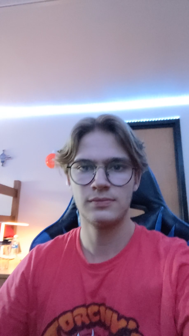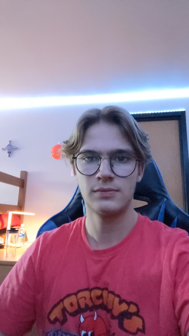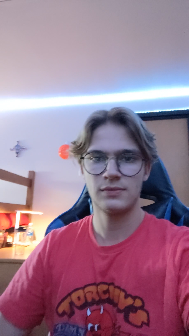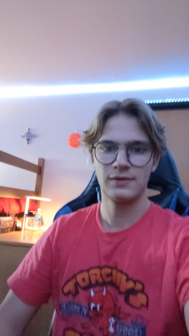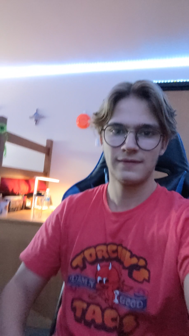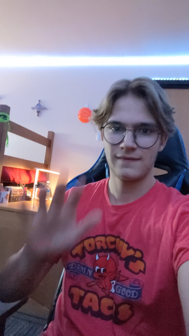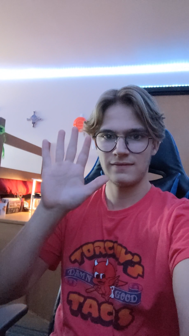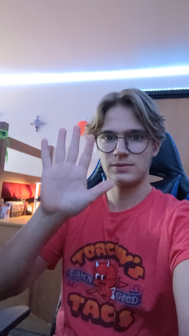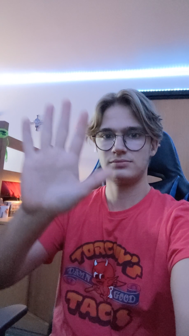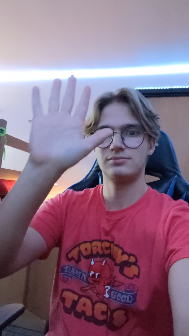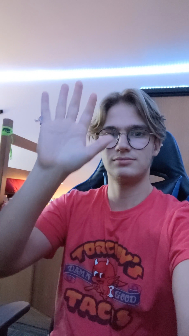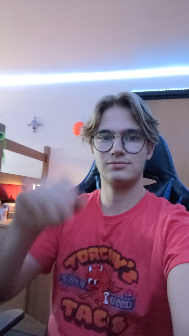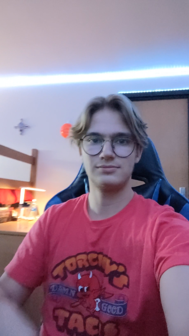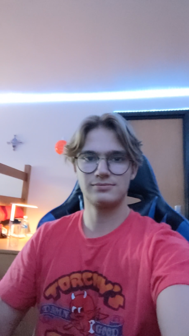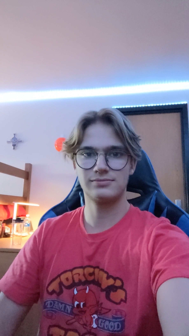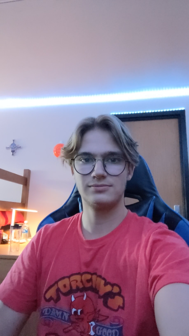give me five